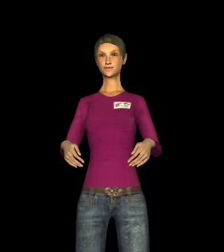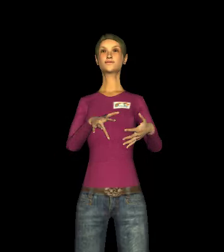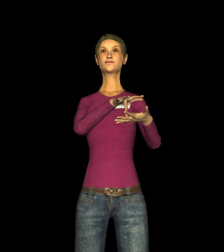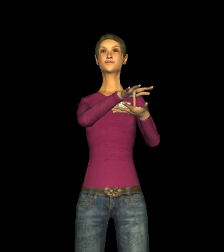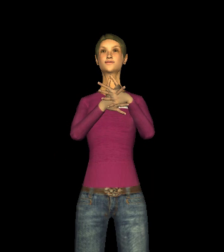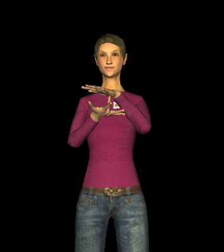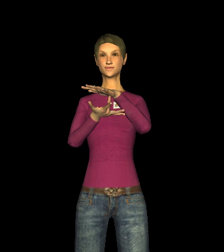كل شيء